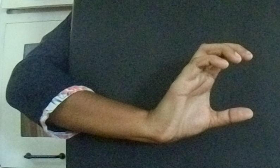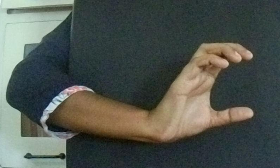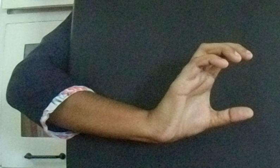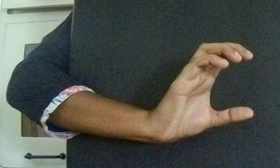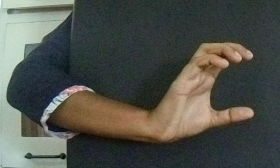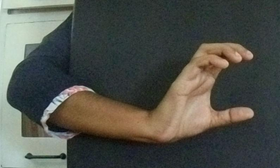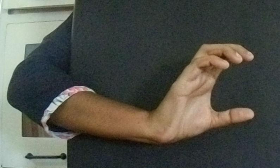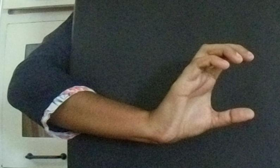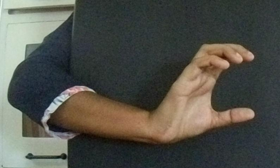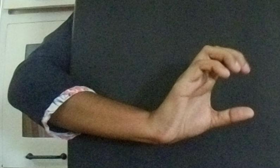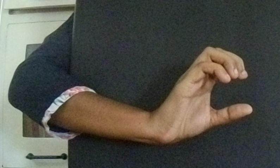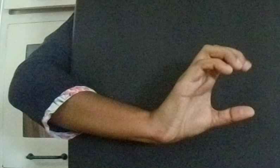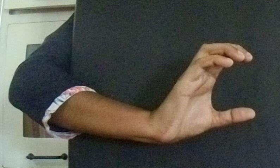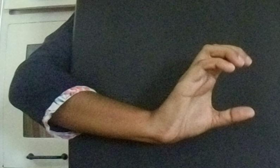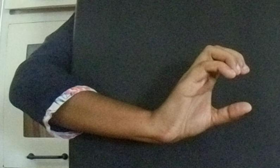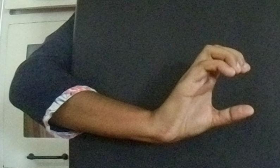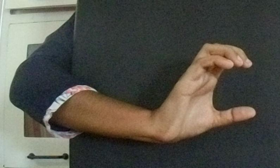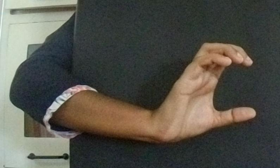pain